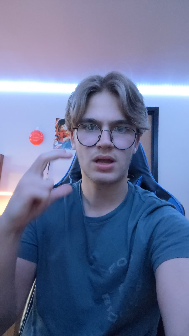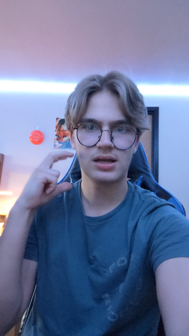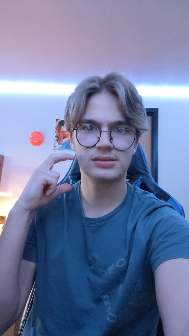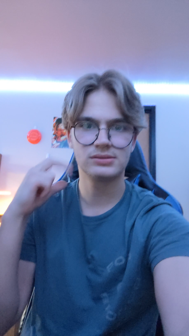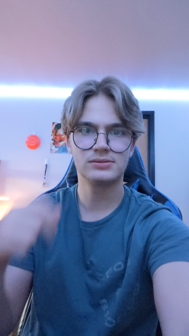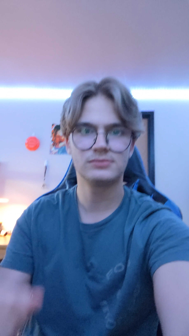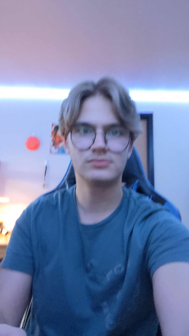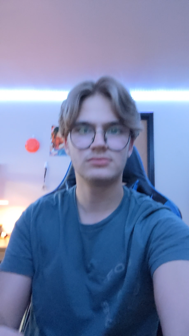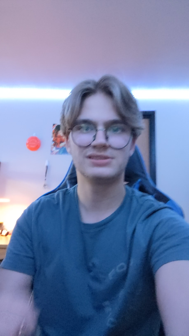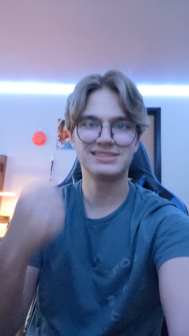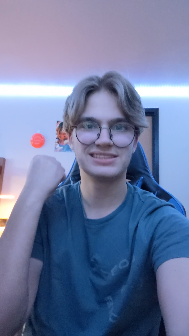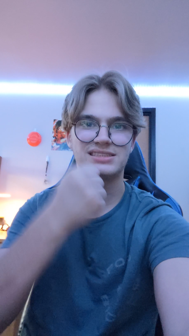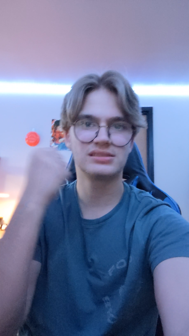hit